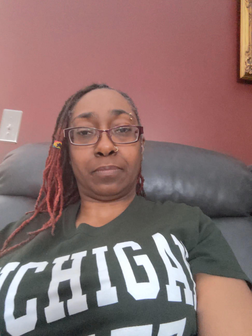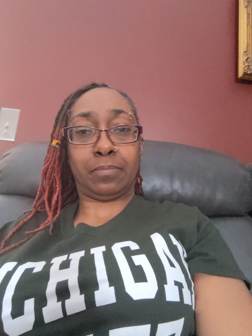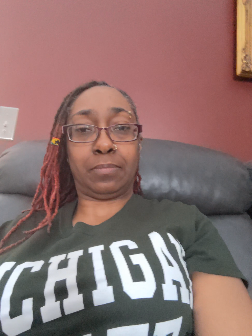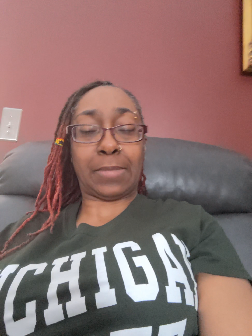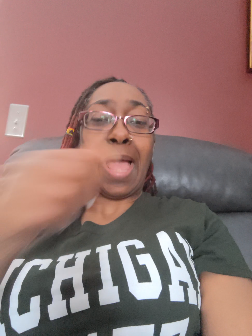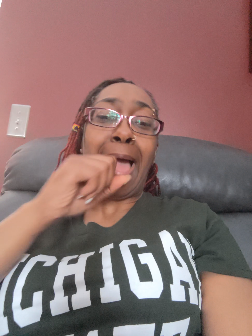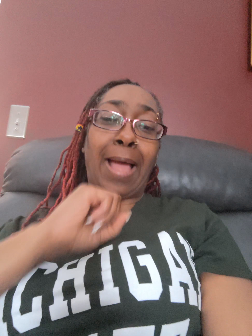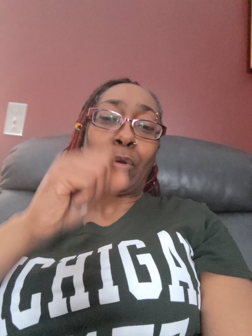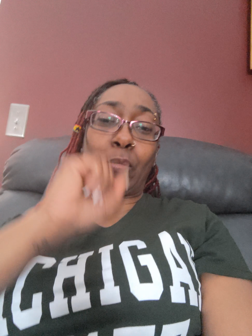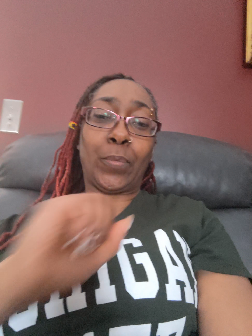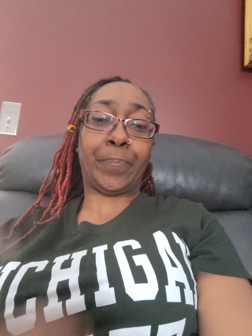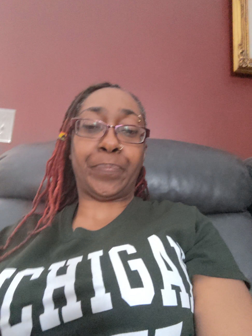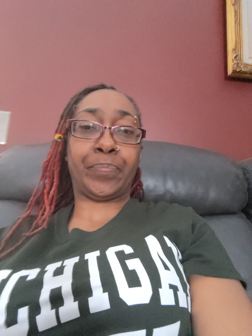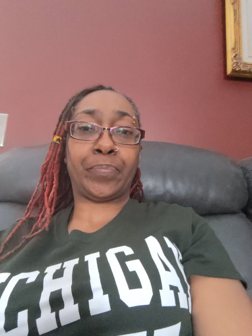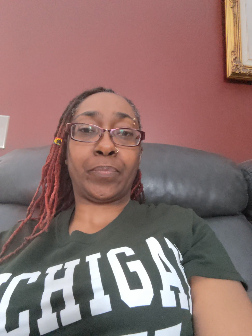ice cream